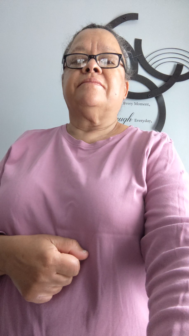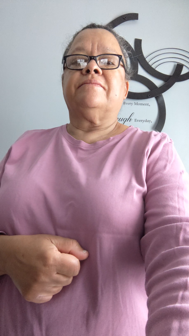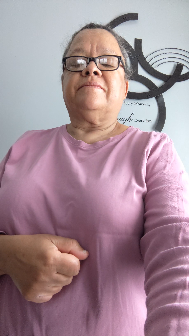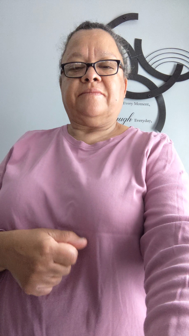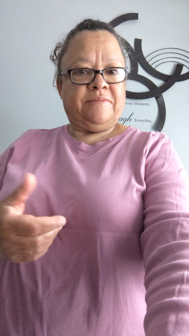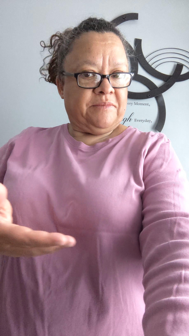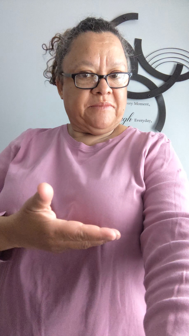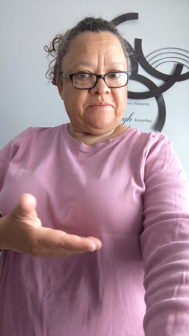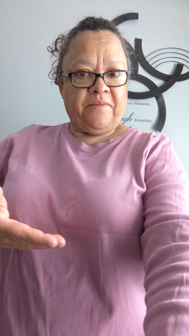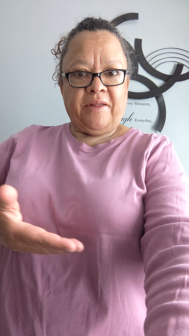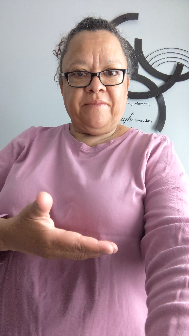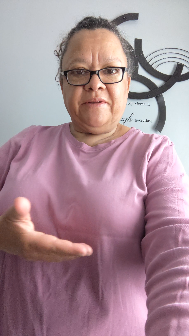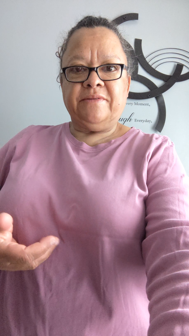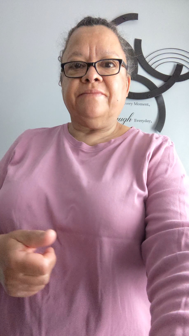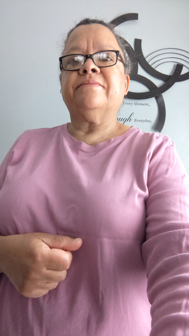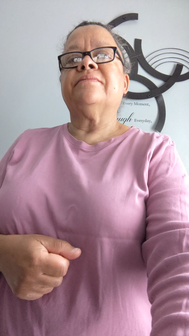baby